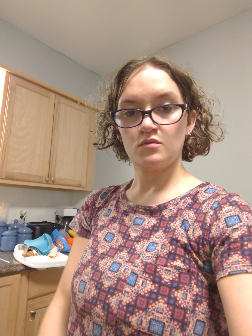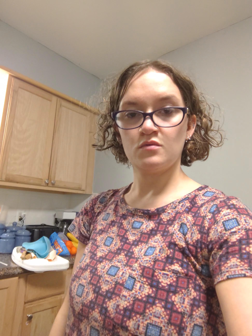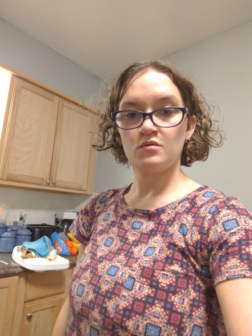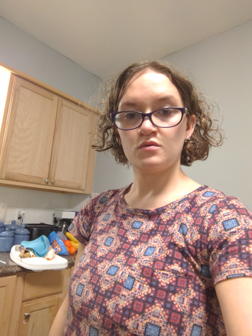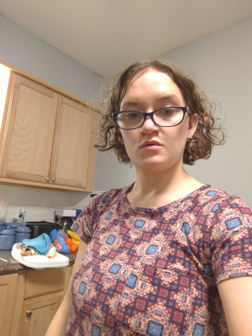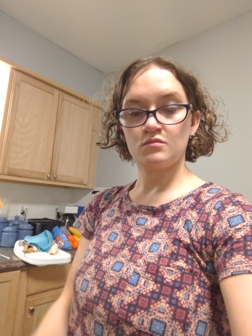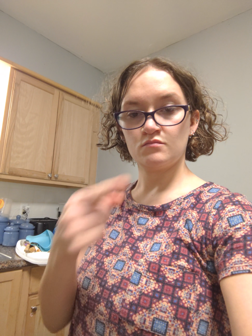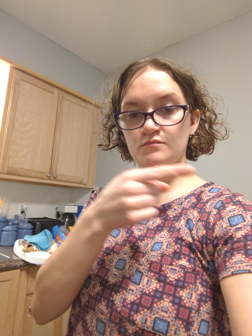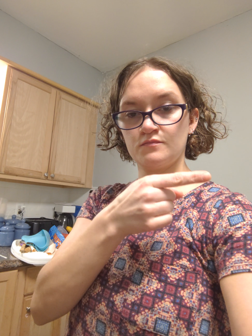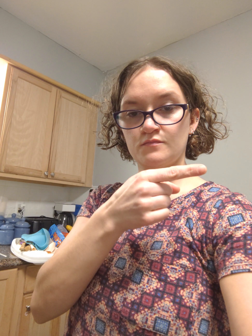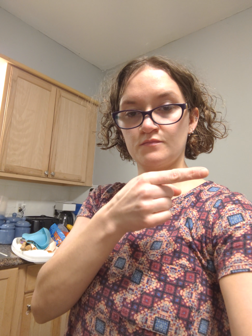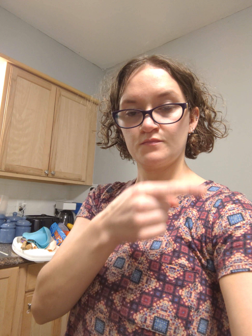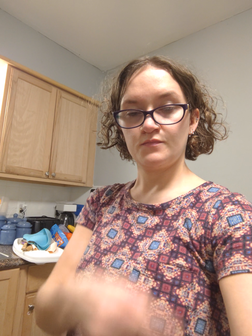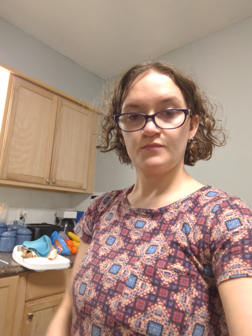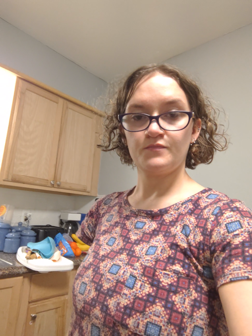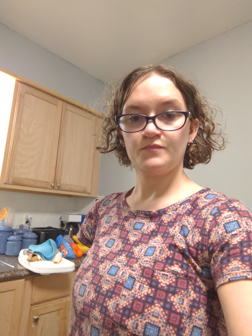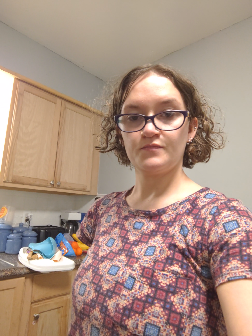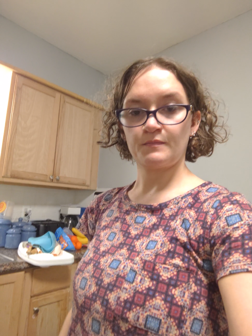he/she/it